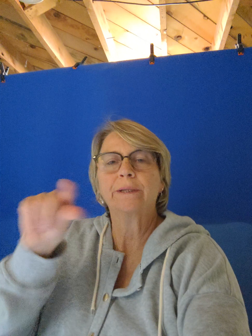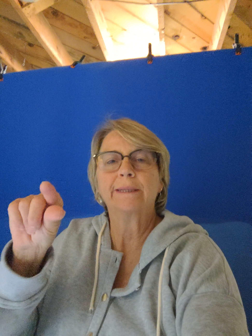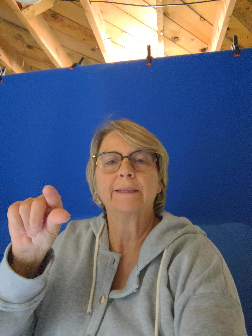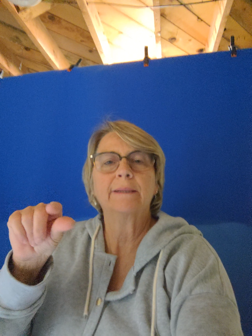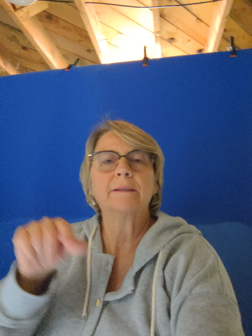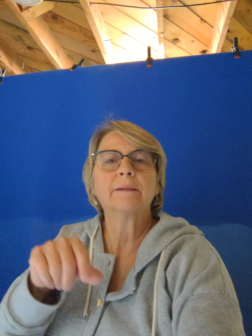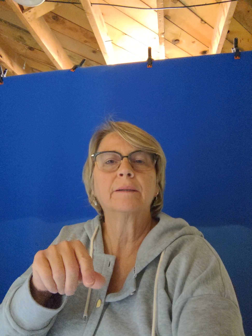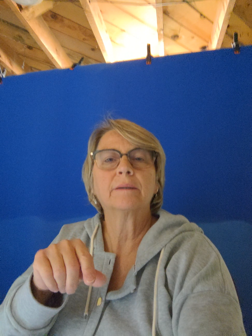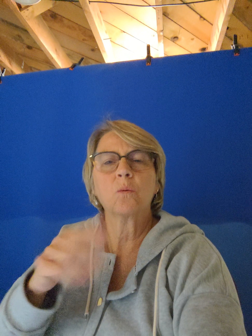green